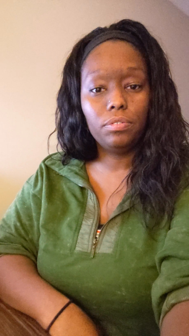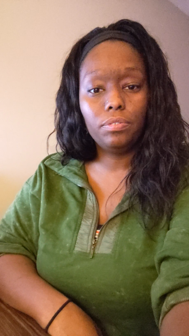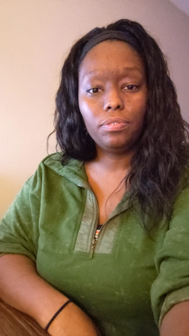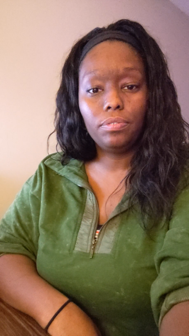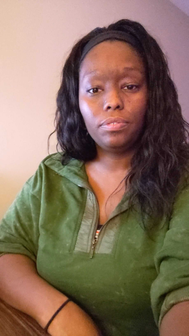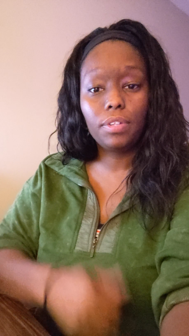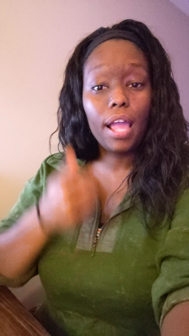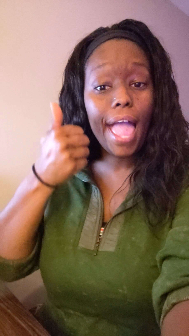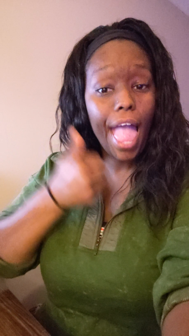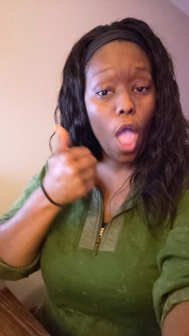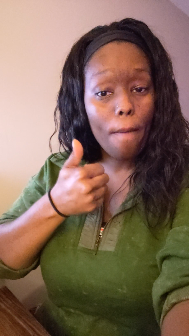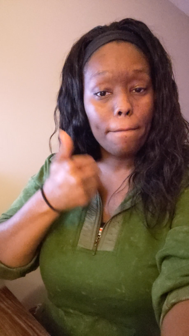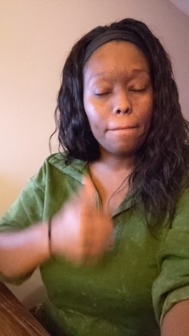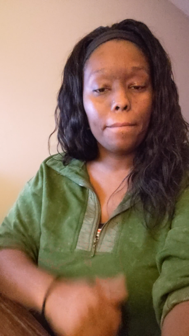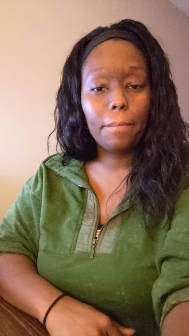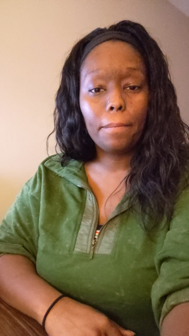help